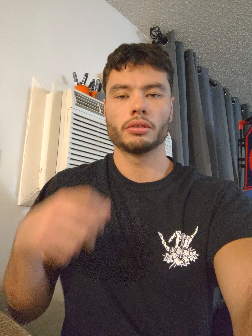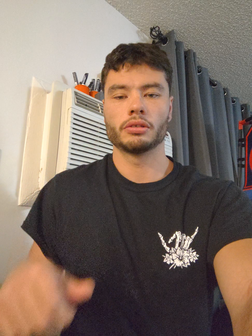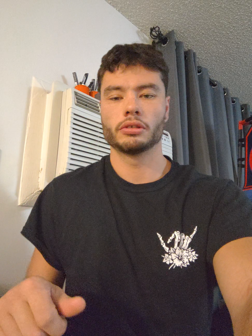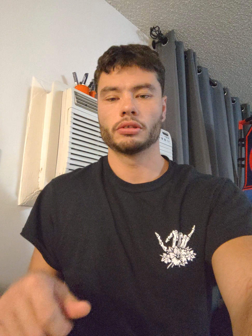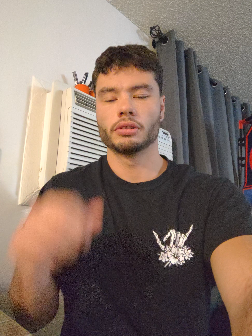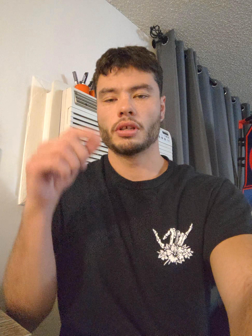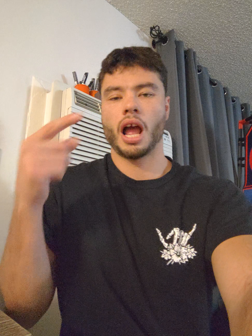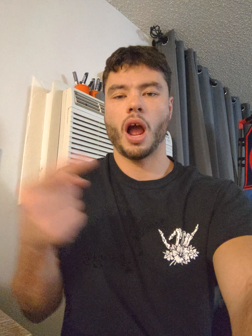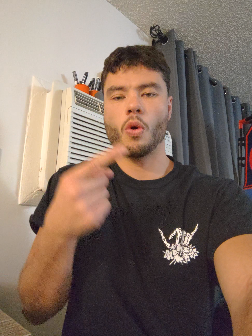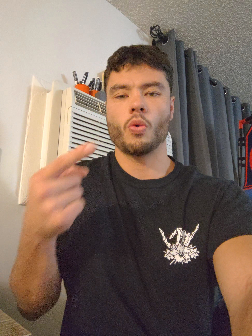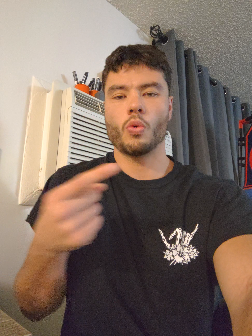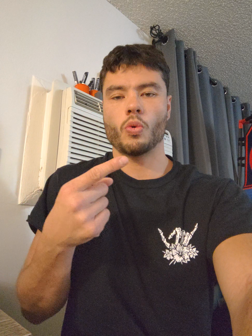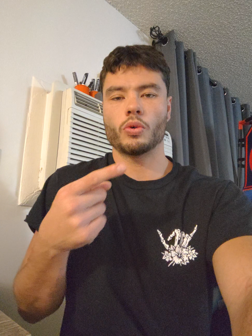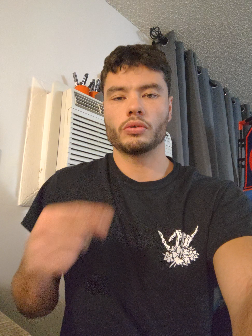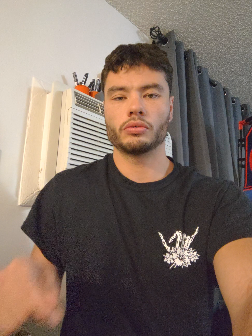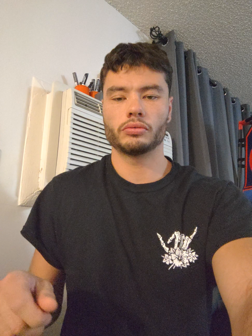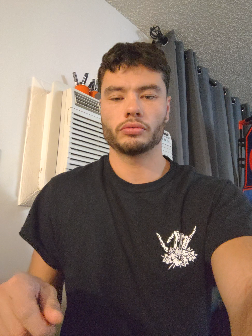owie